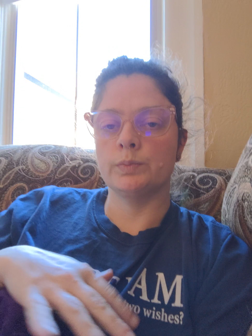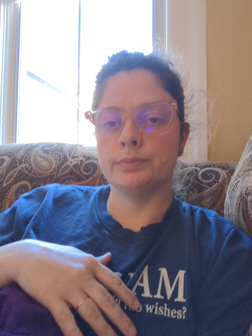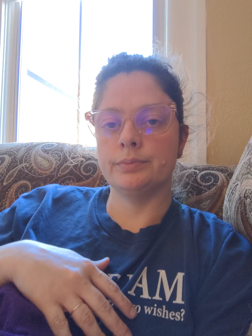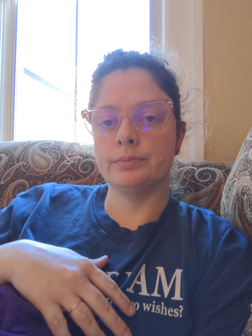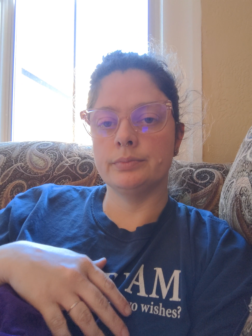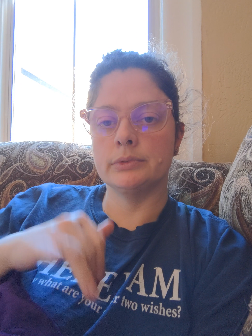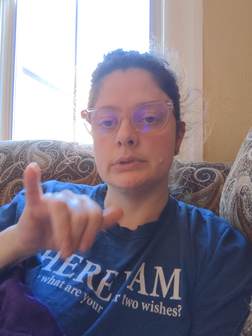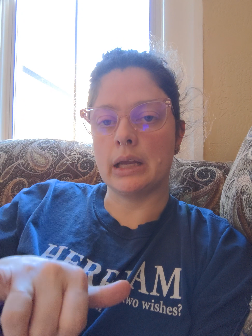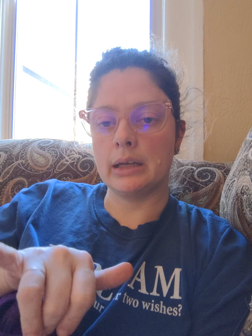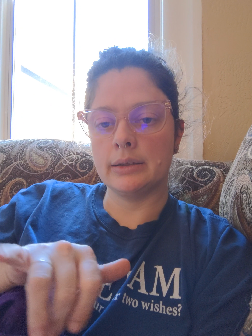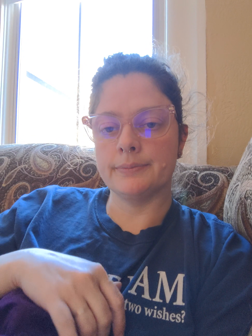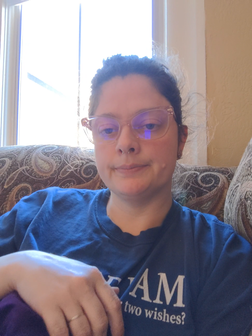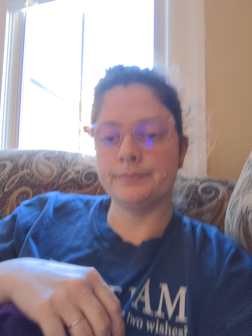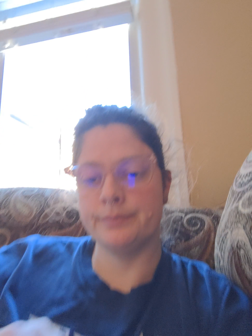stay